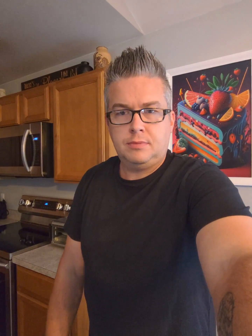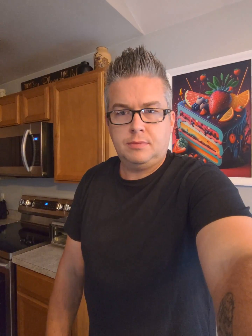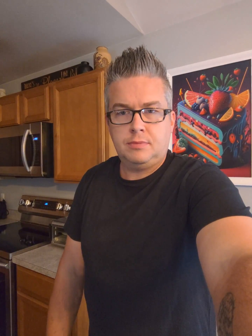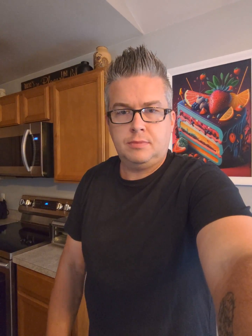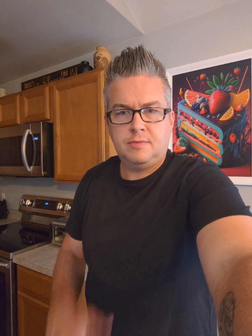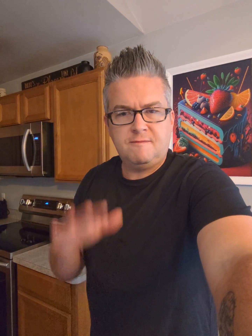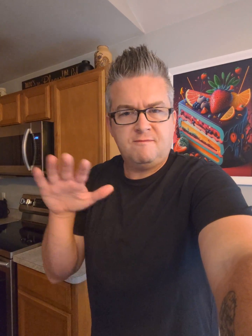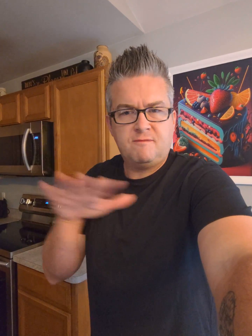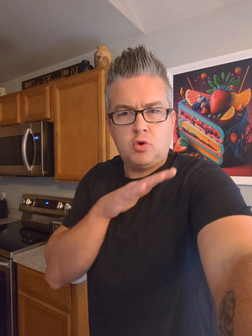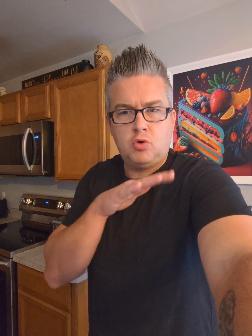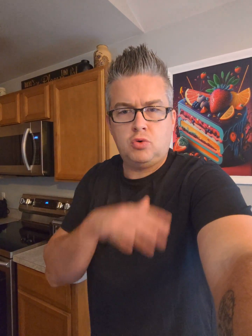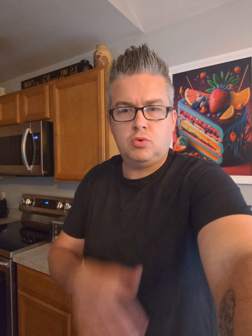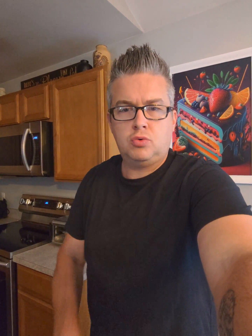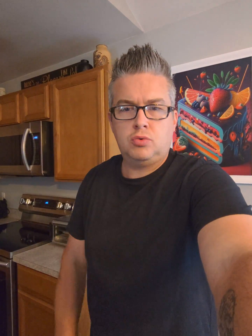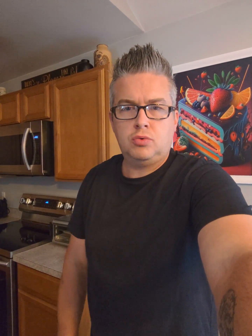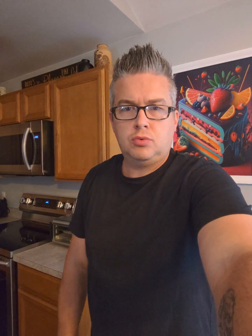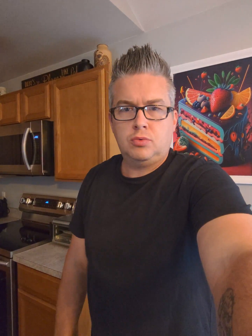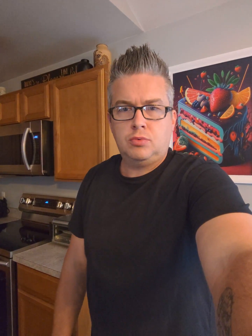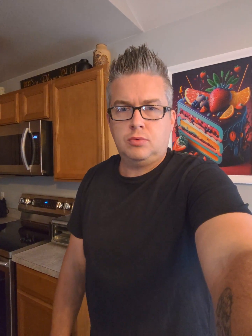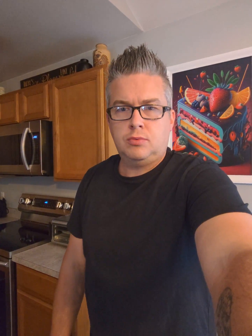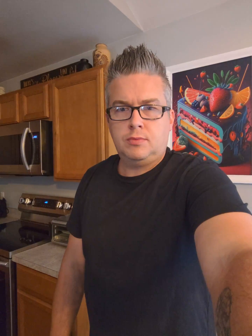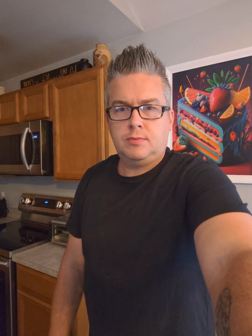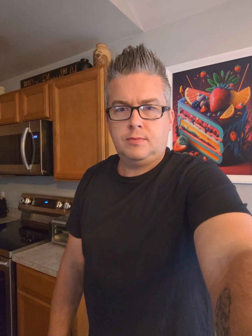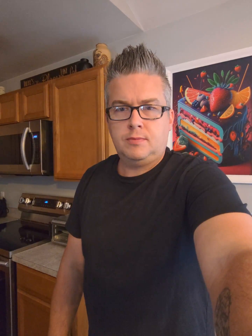full